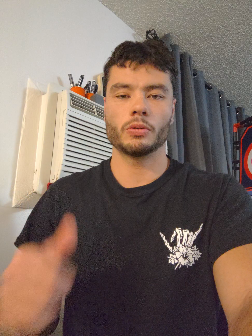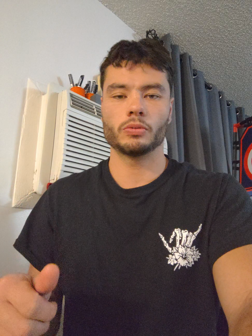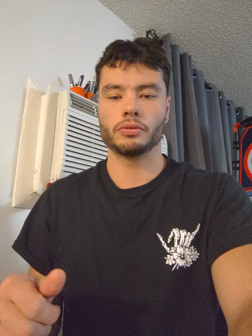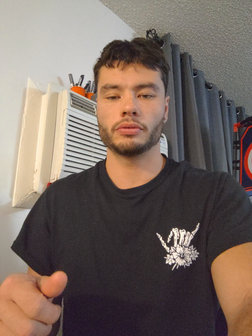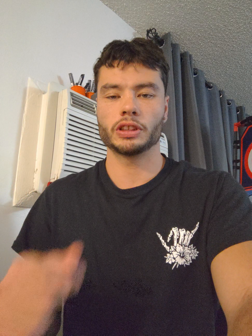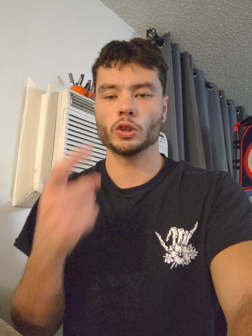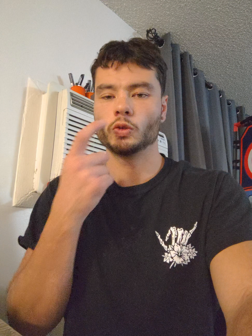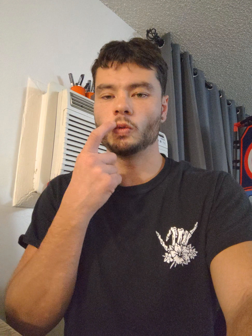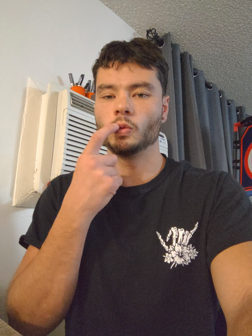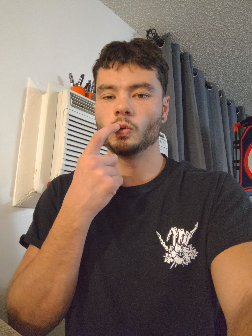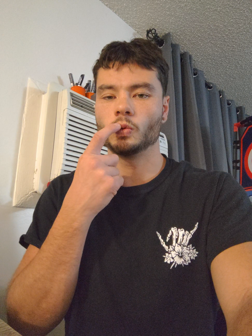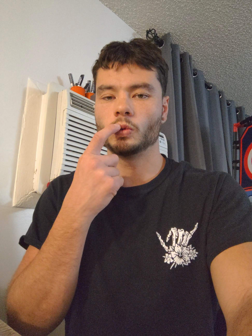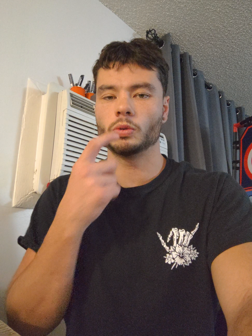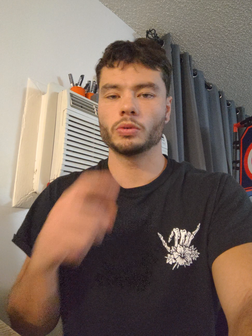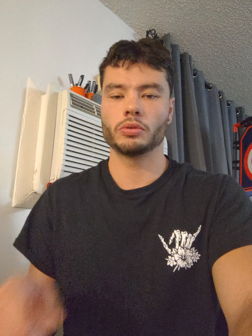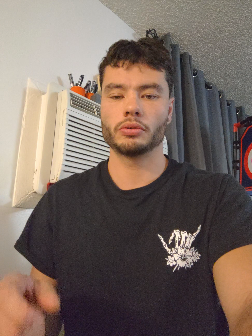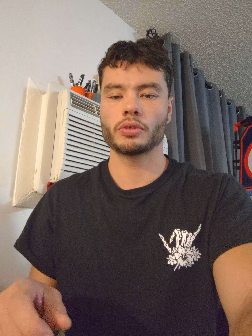tooth